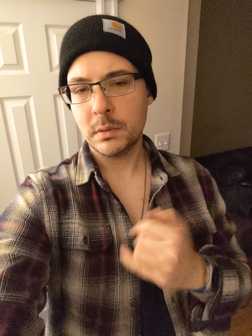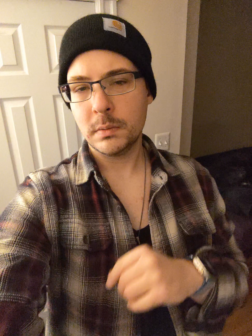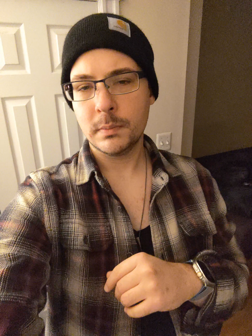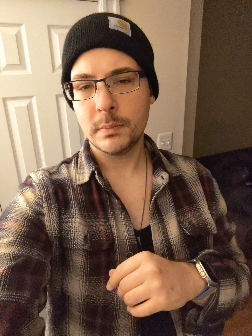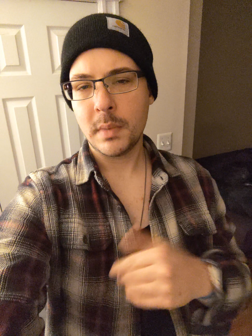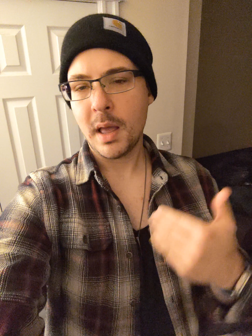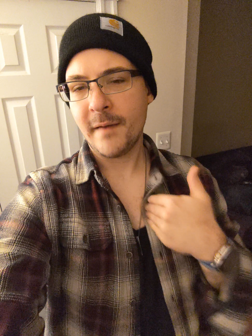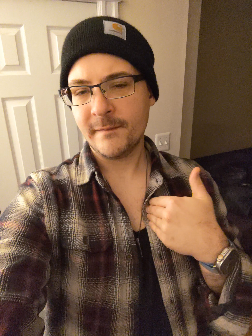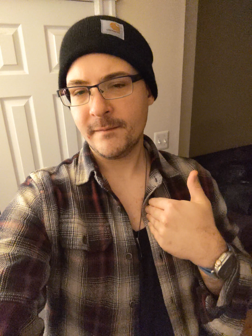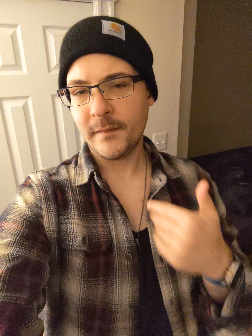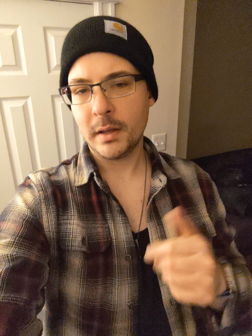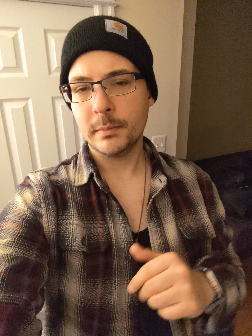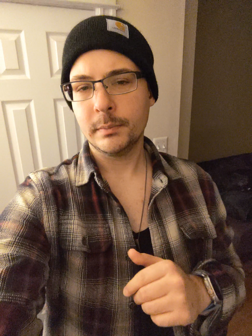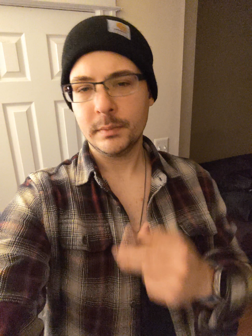have